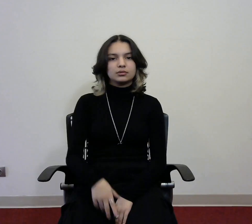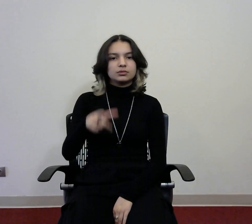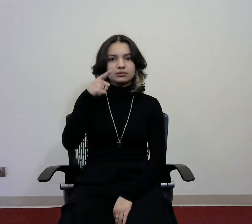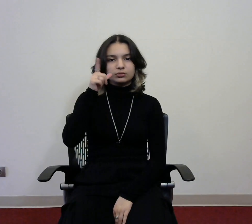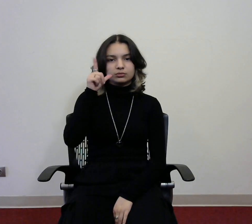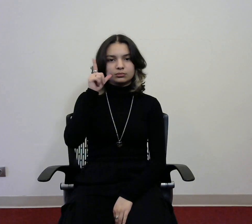srağagün